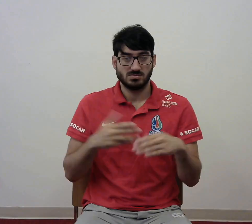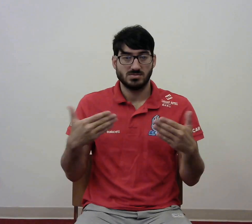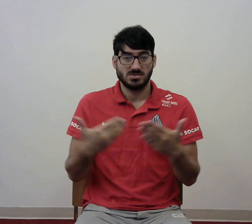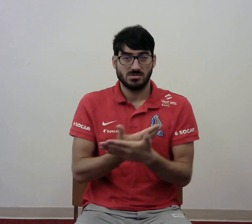yeni